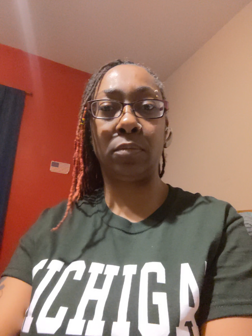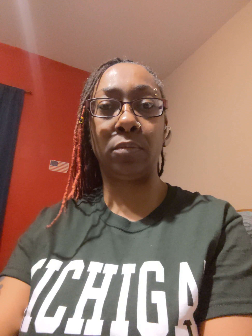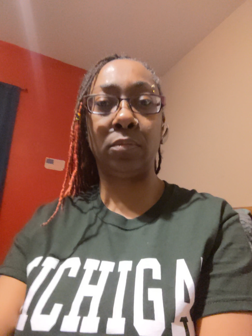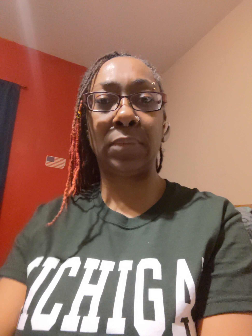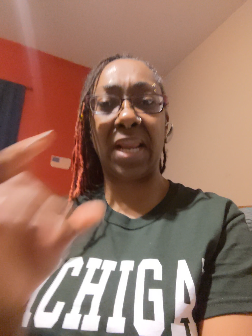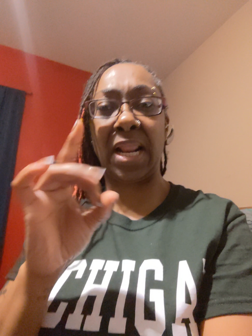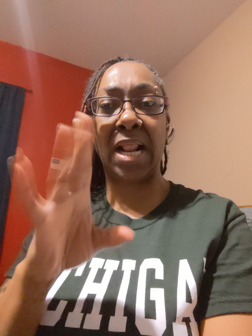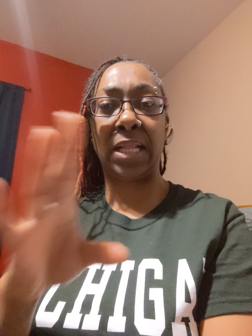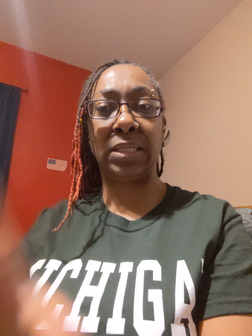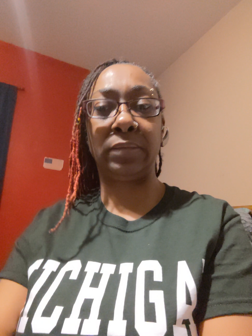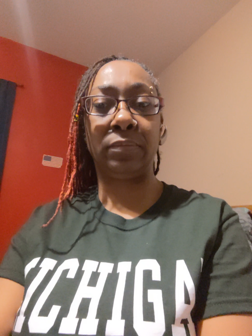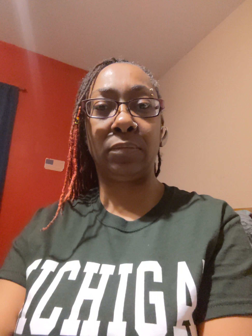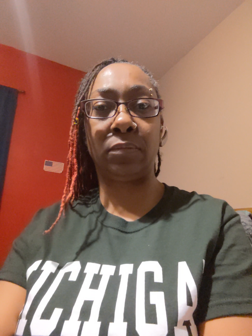hate